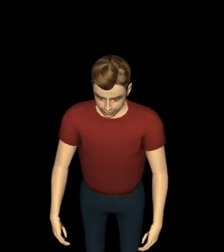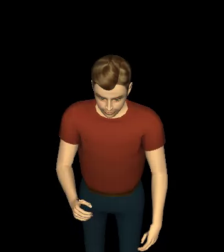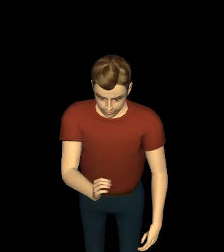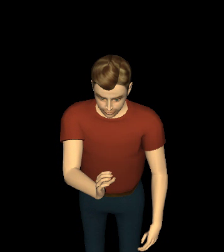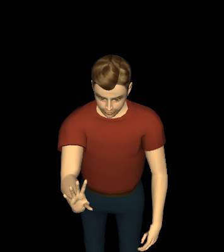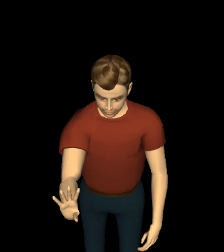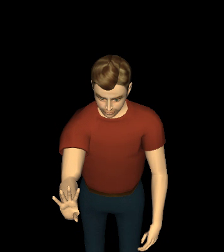يرسل